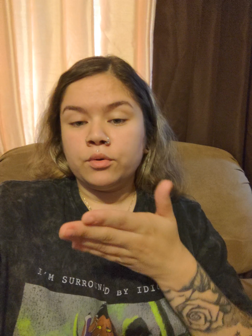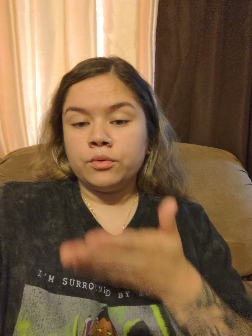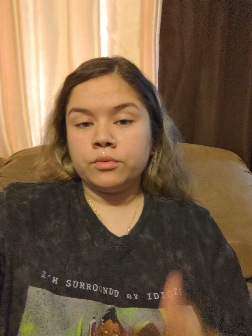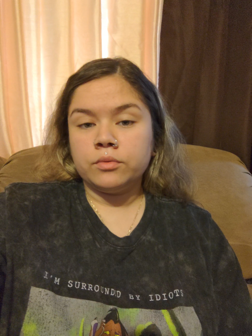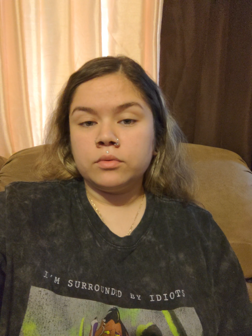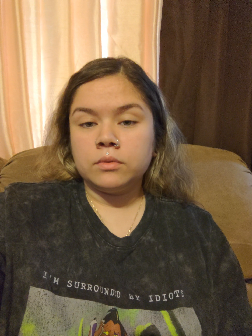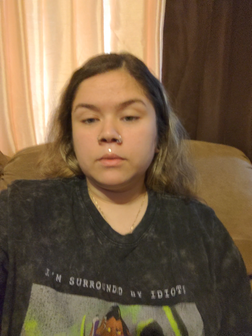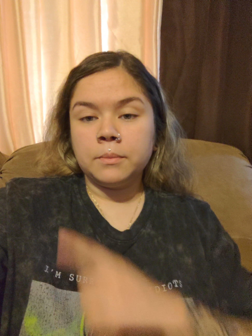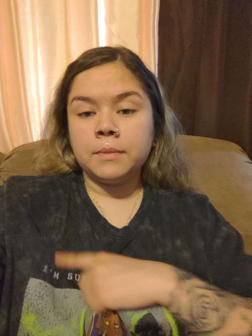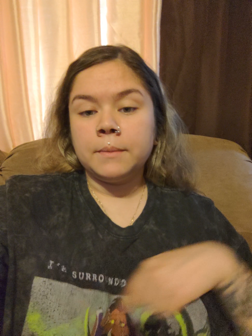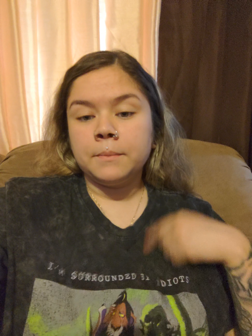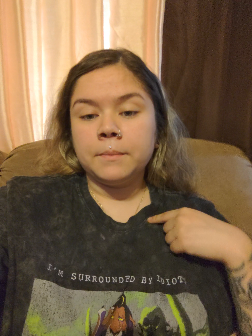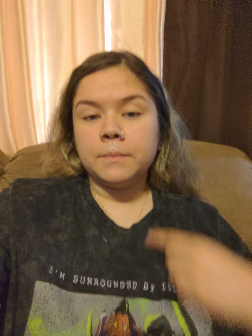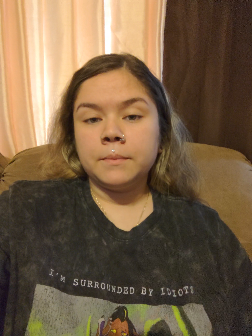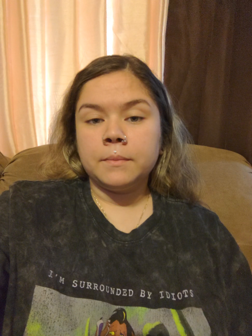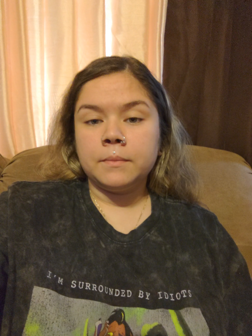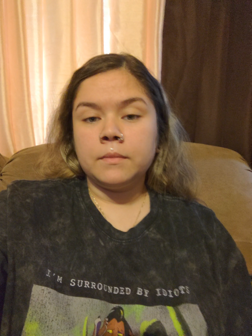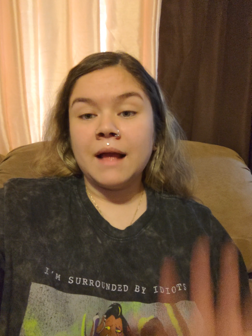bib